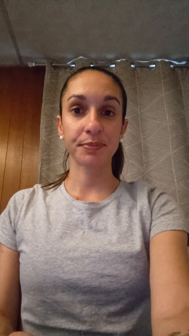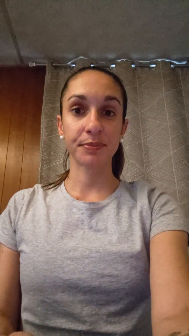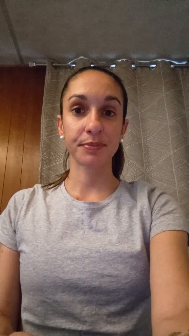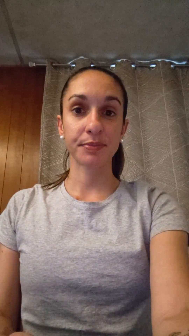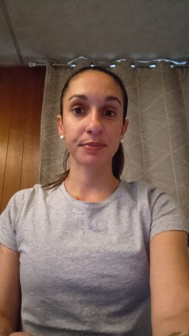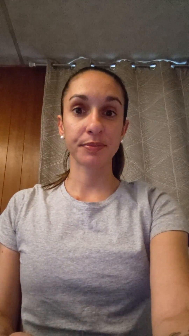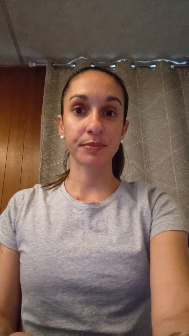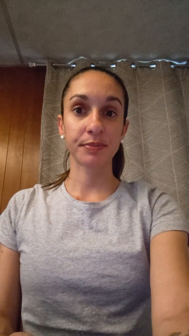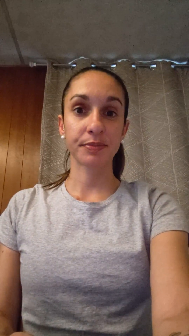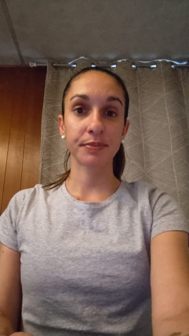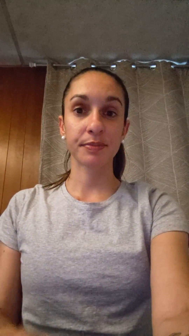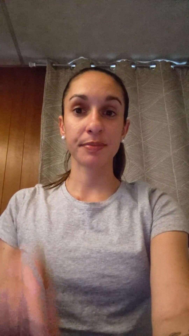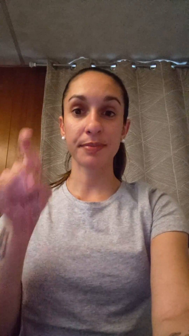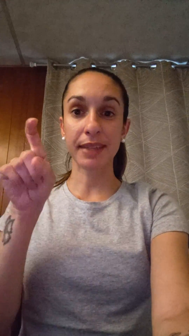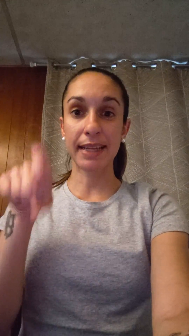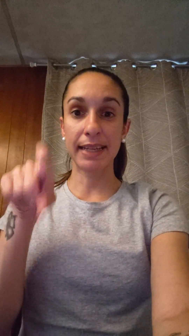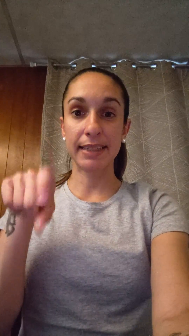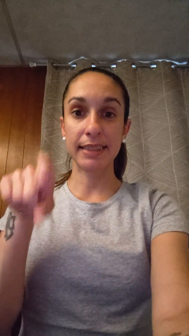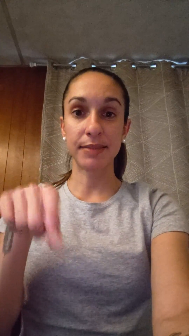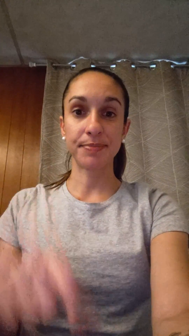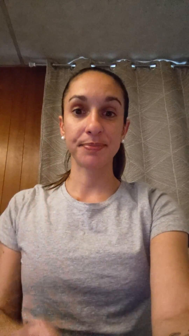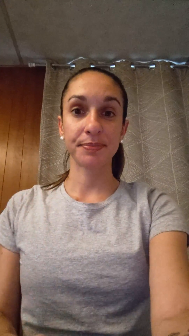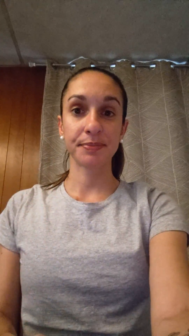need